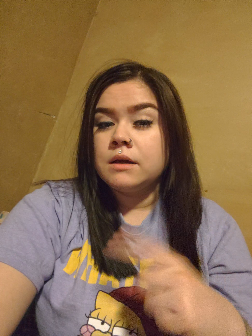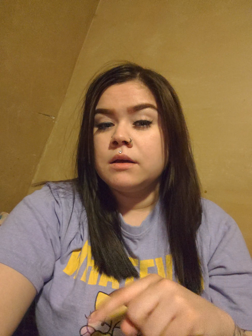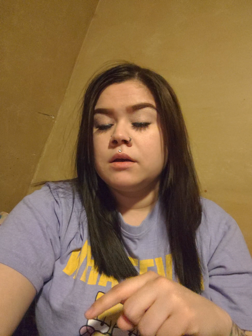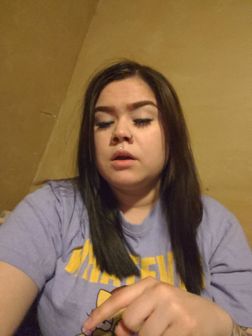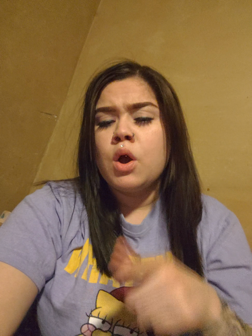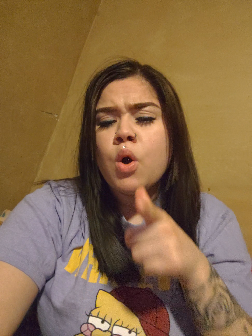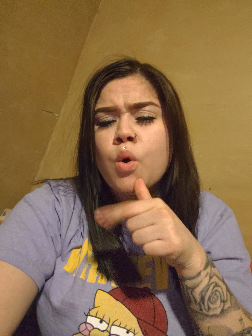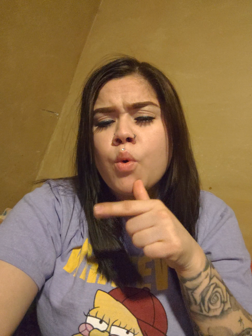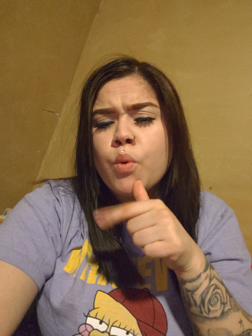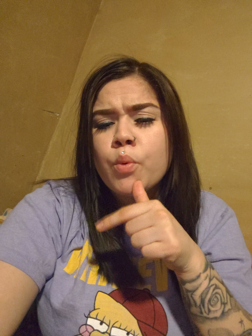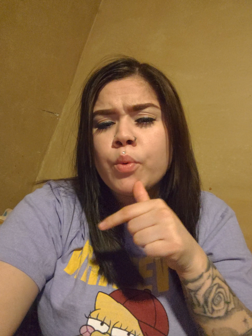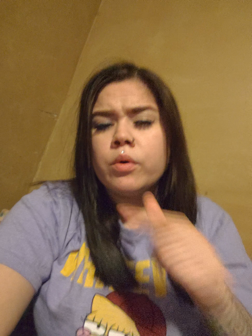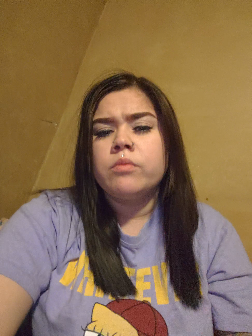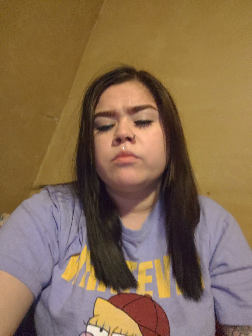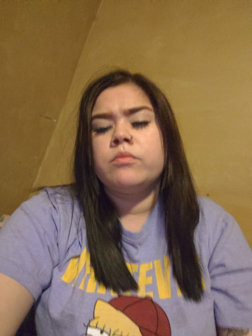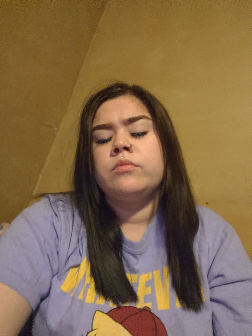who